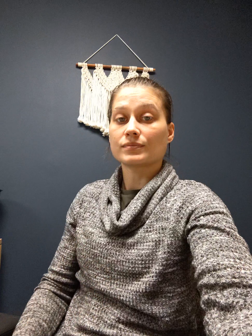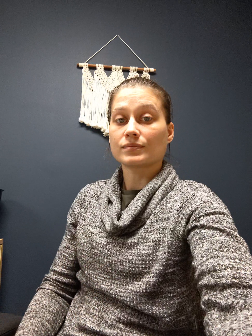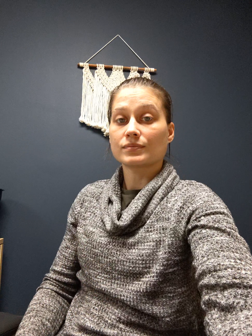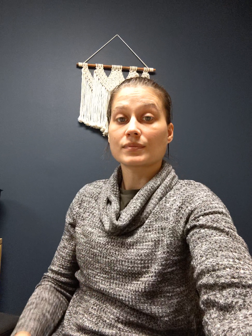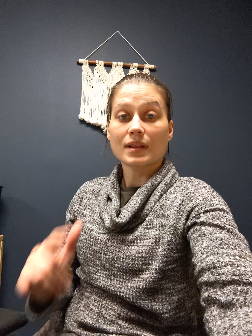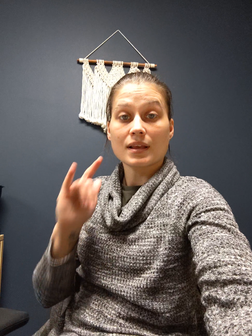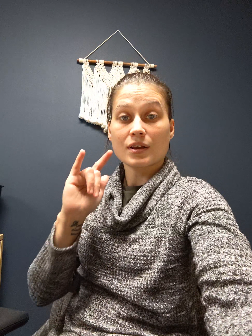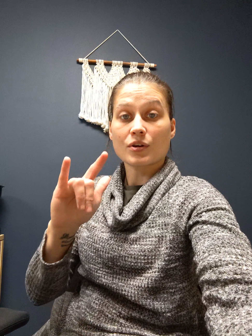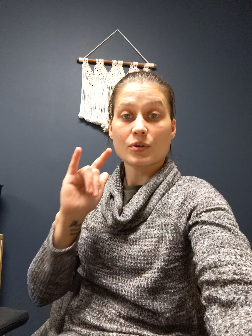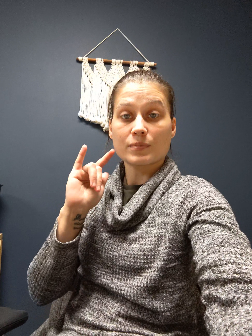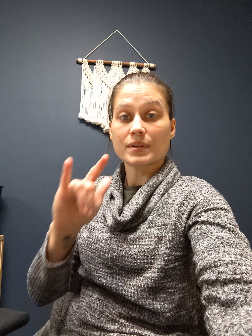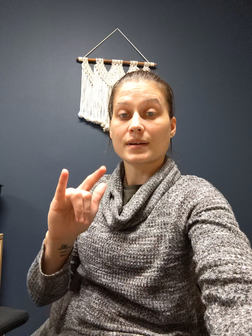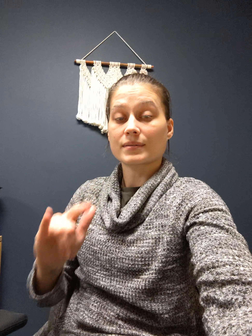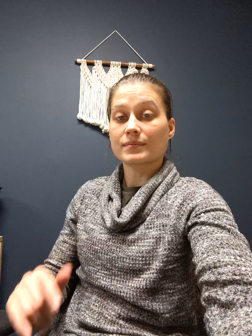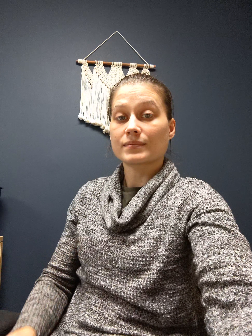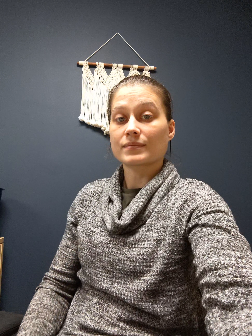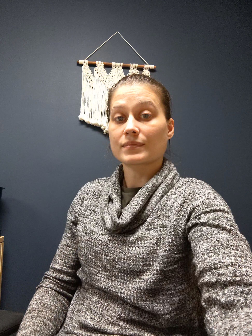airplane